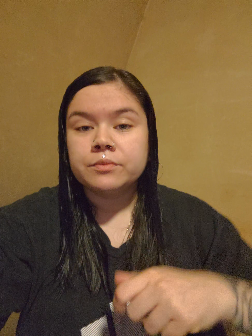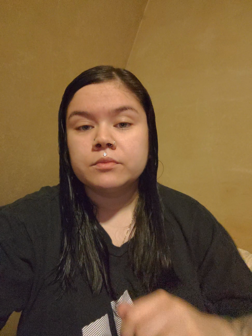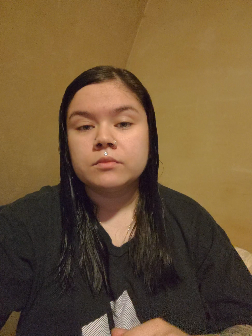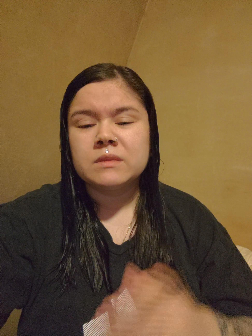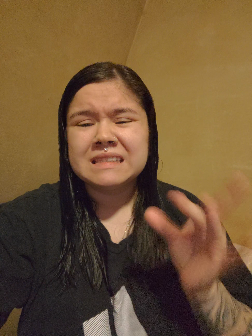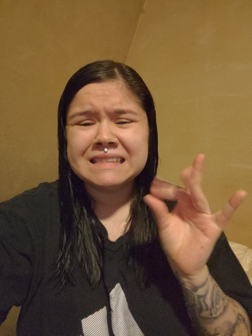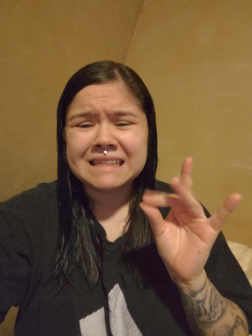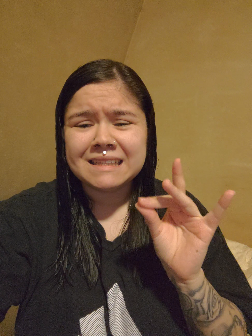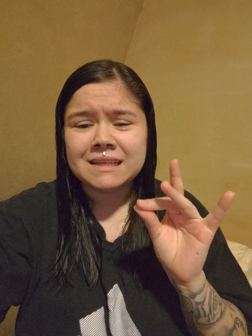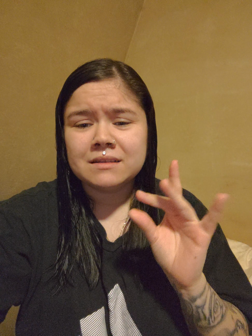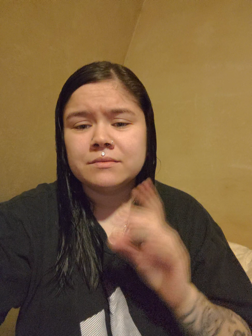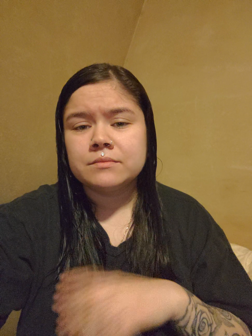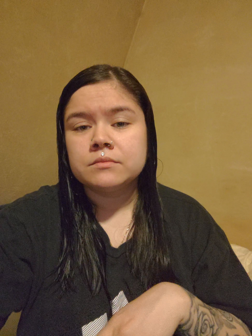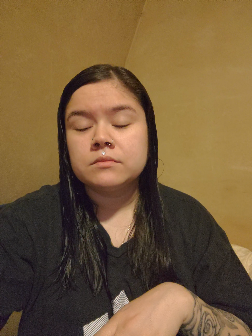sticky